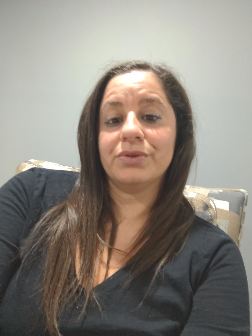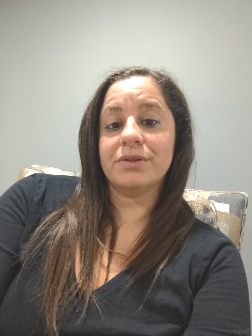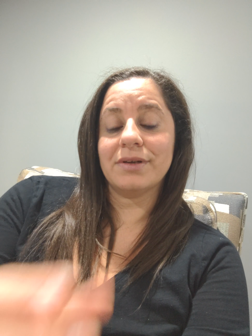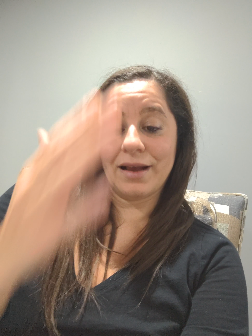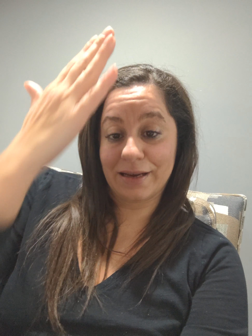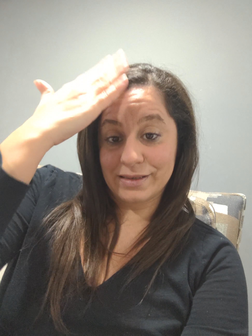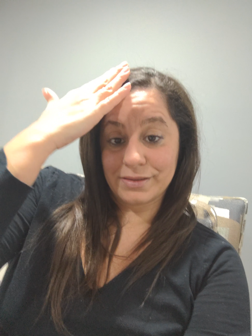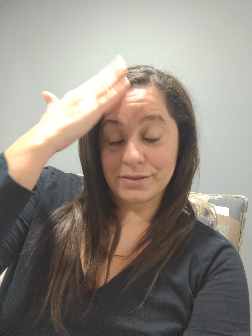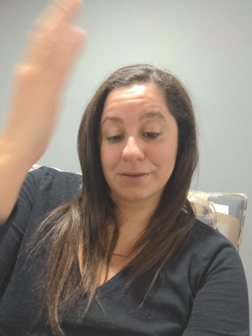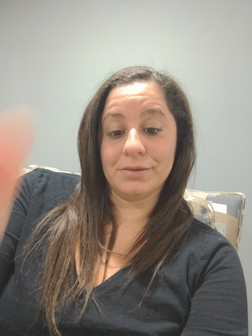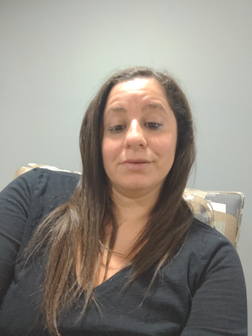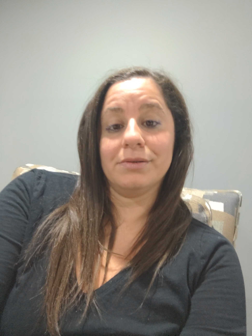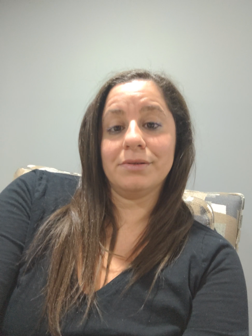hat